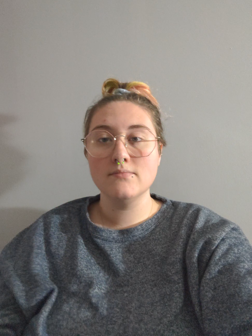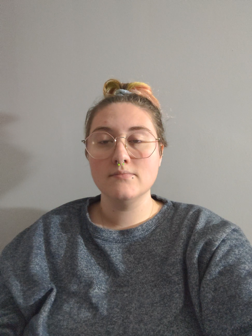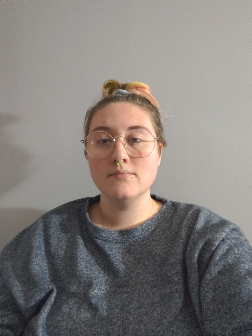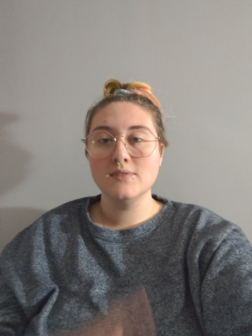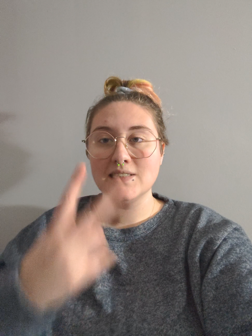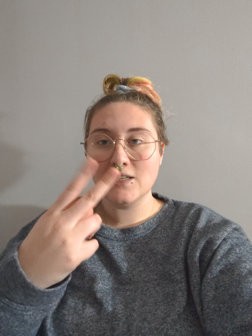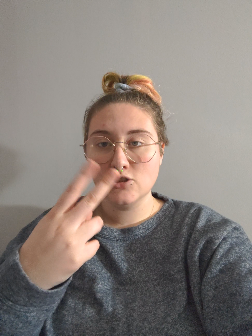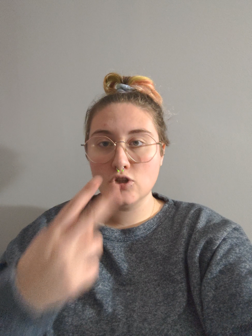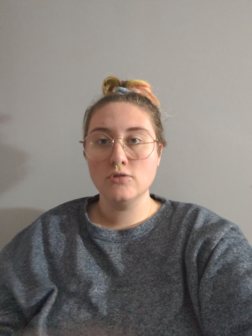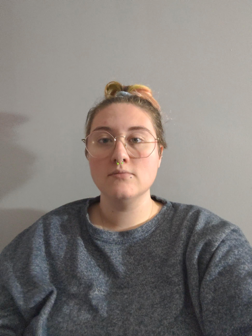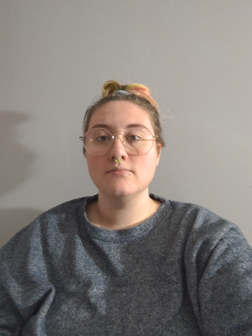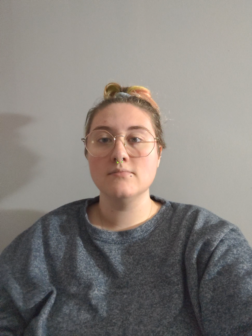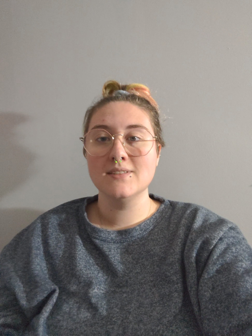scissors